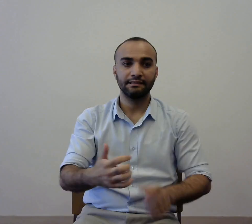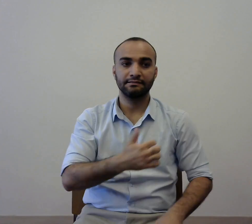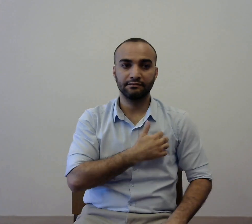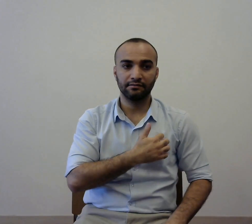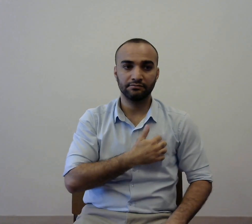istəyirəm